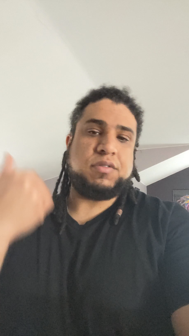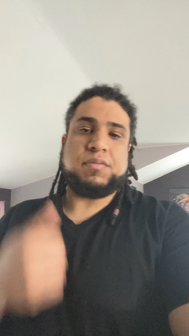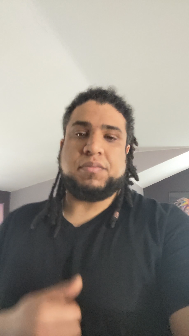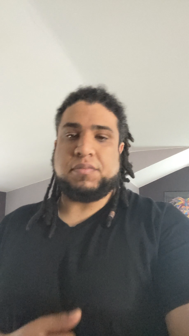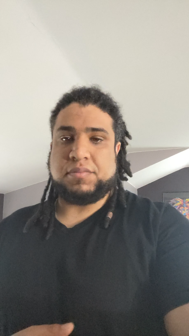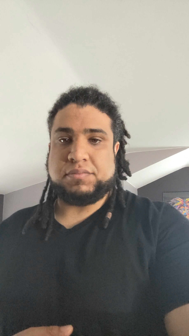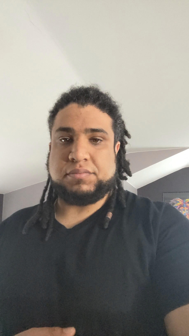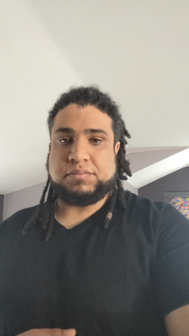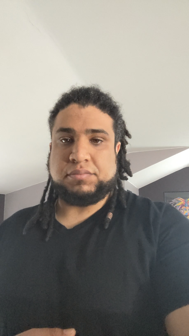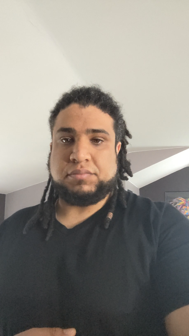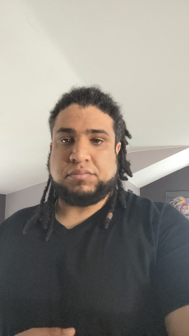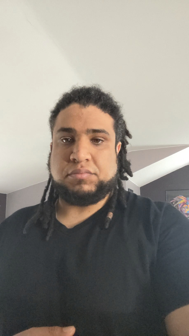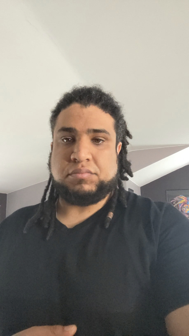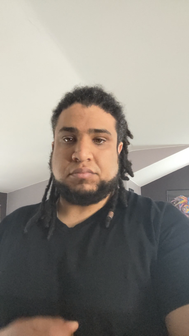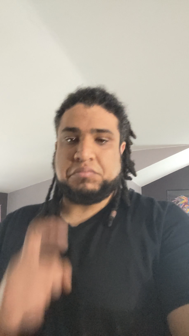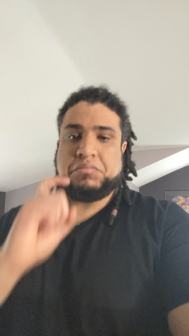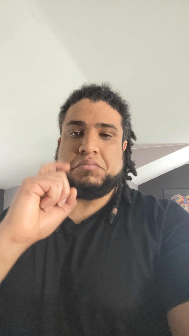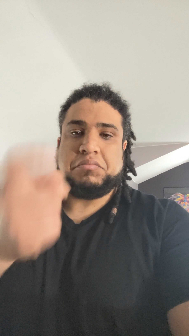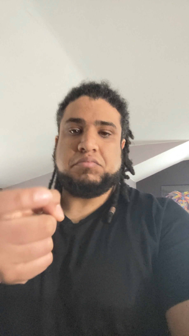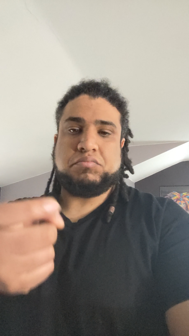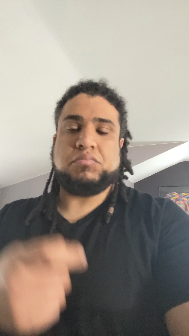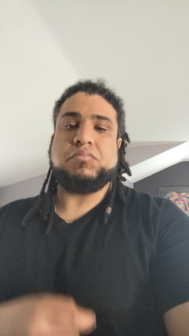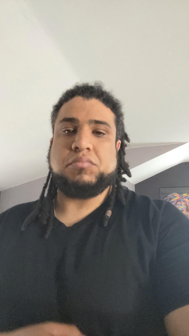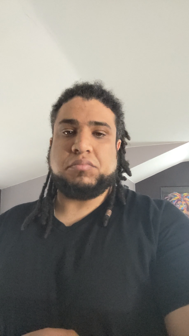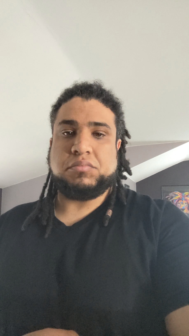present